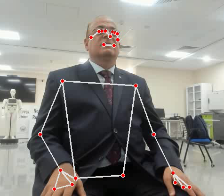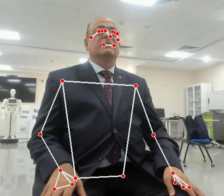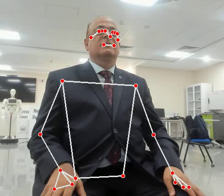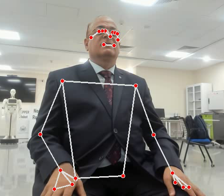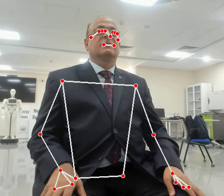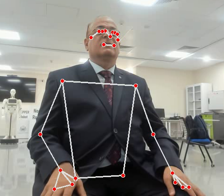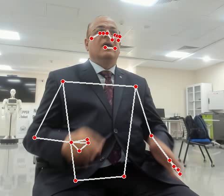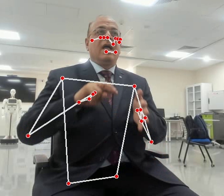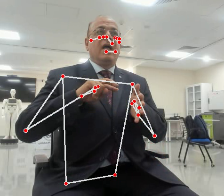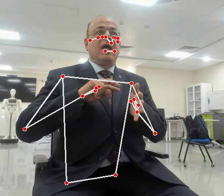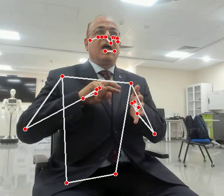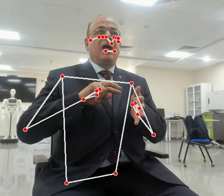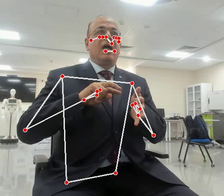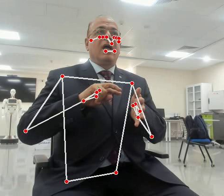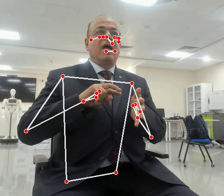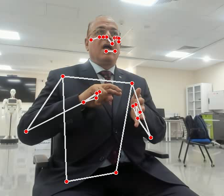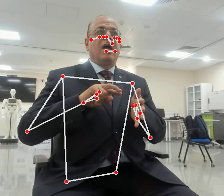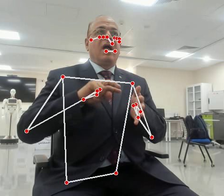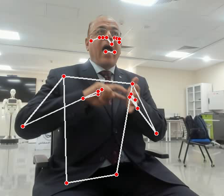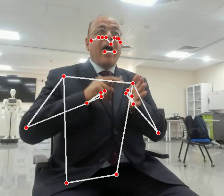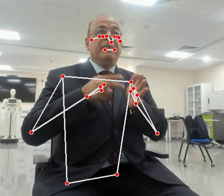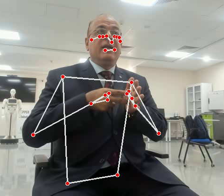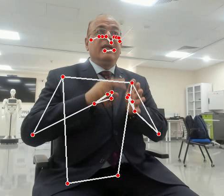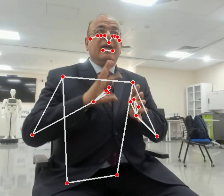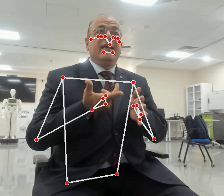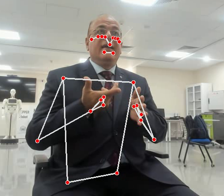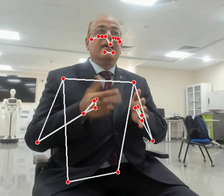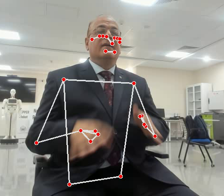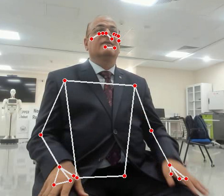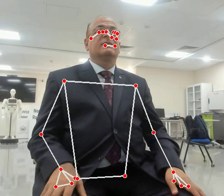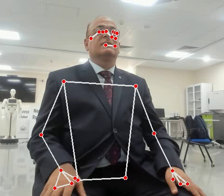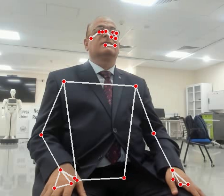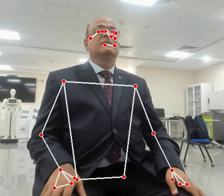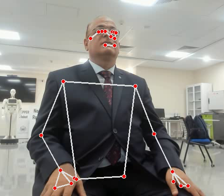3amel eh